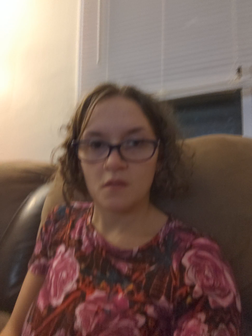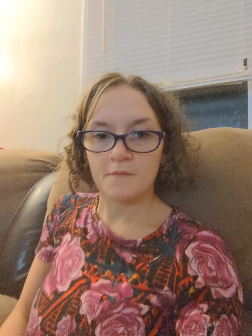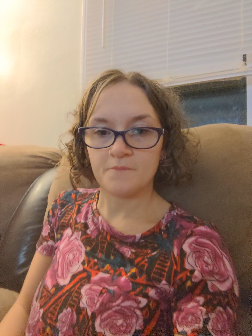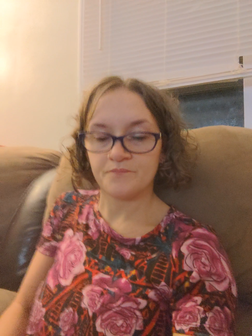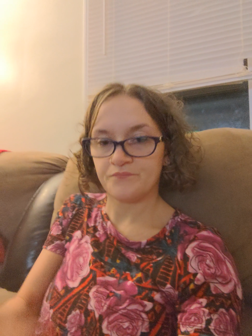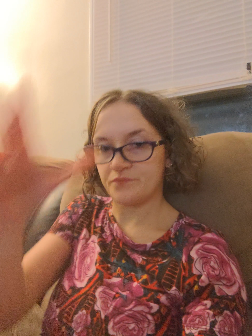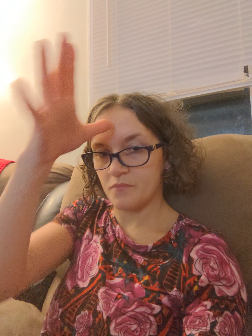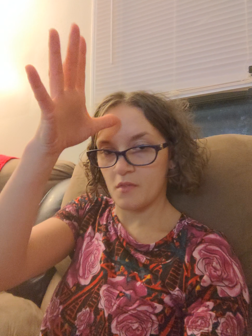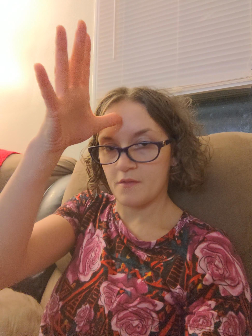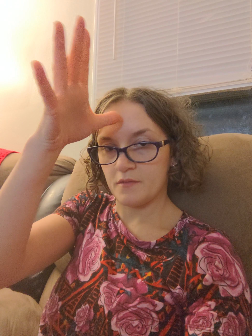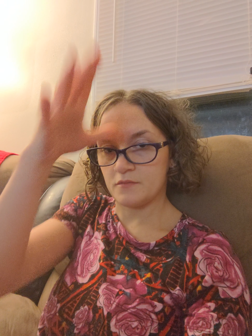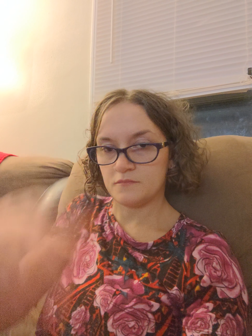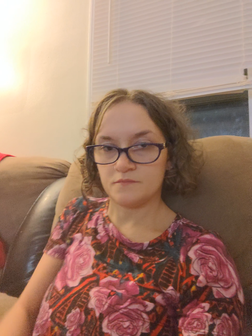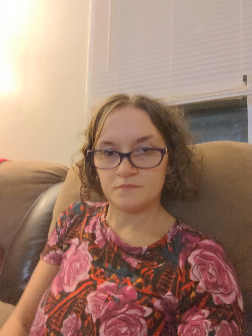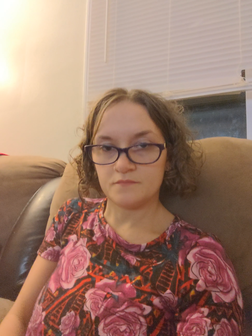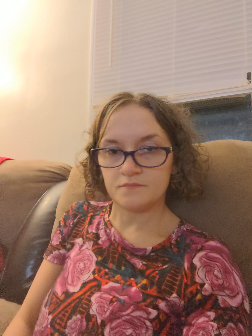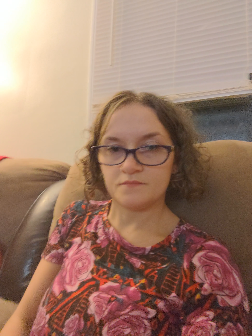dad